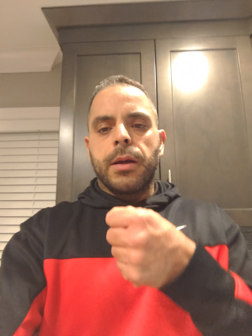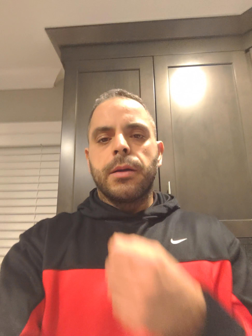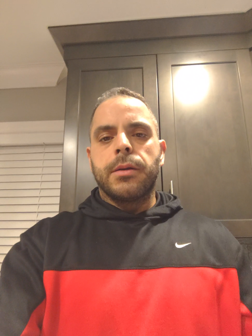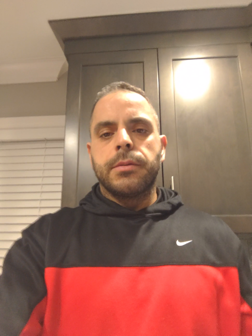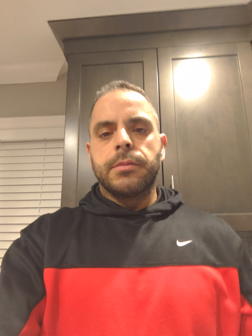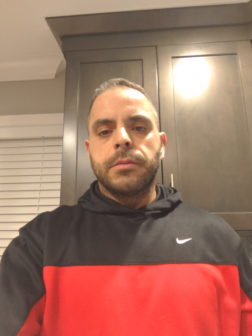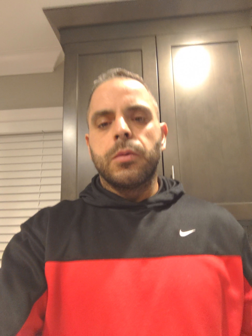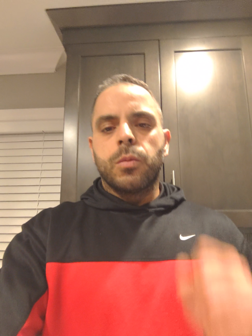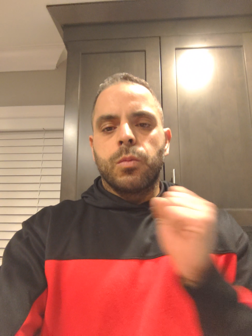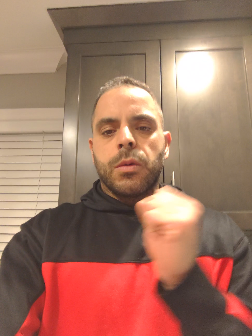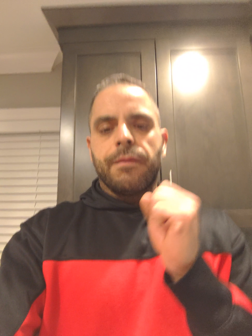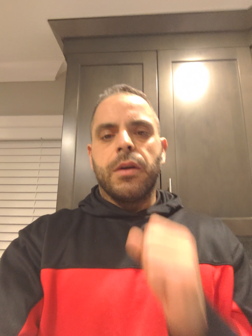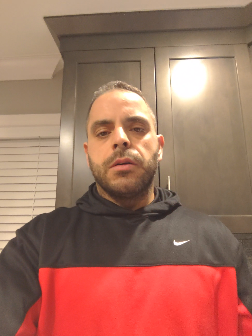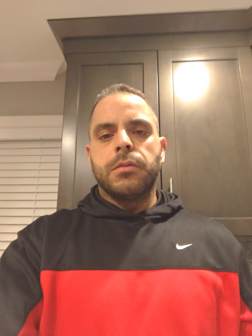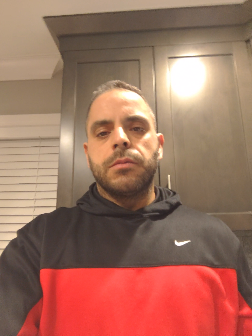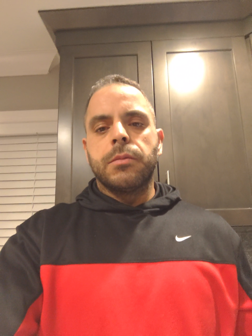refrigerator